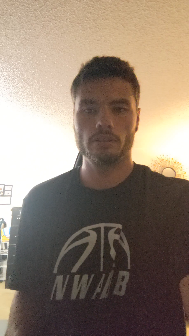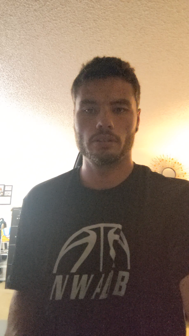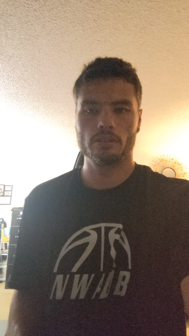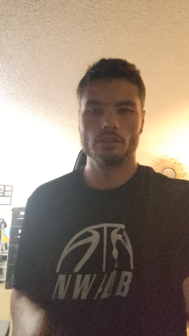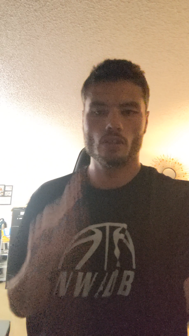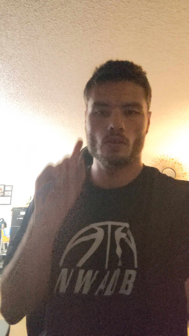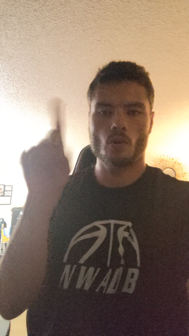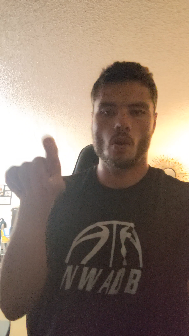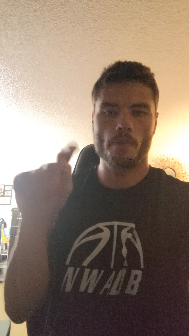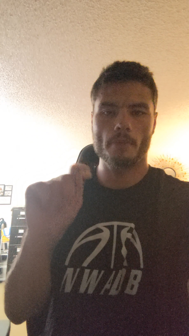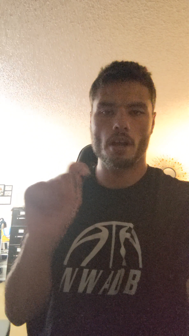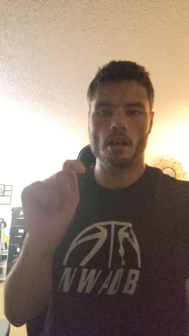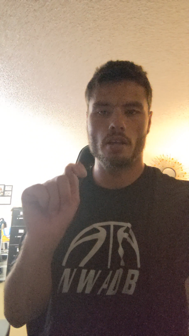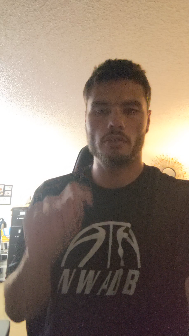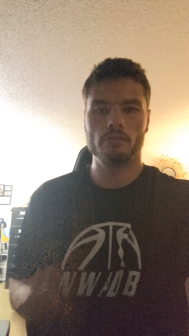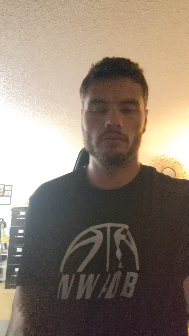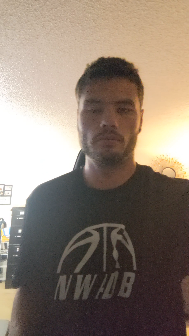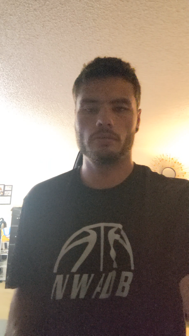go potty